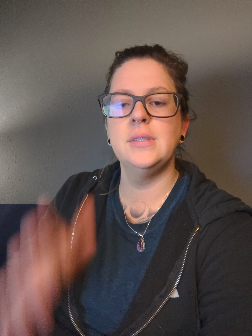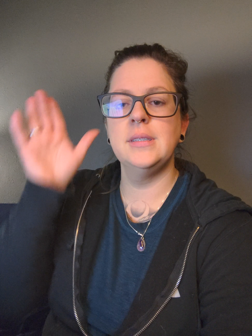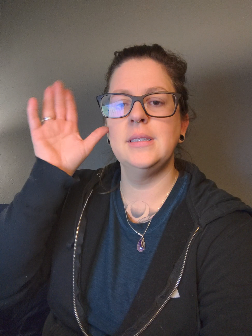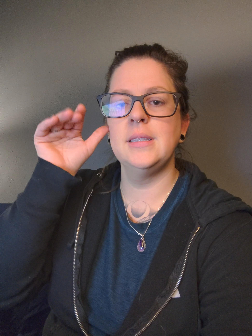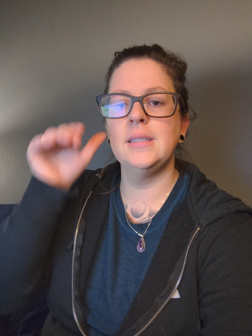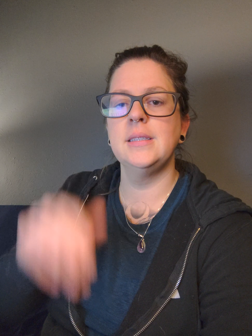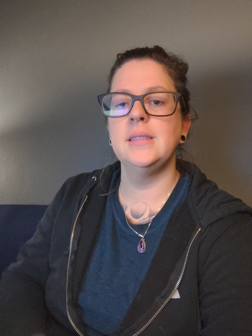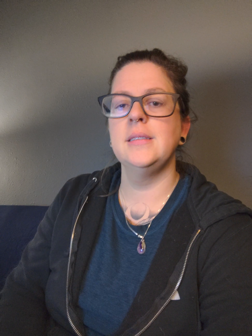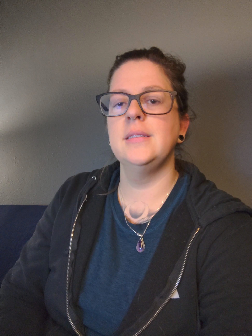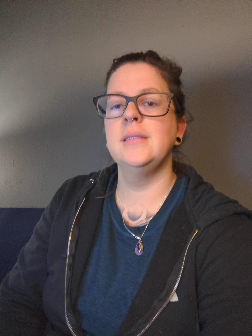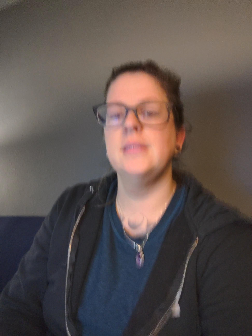donkey